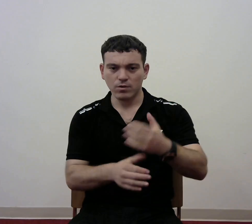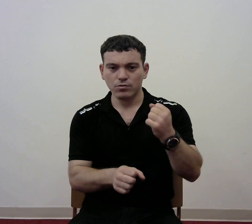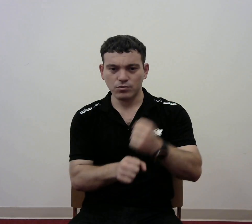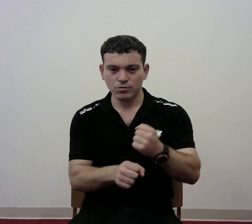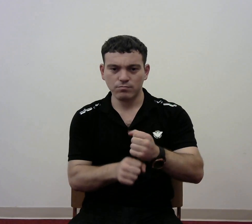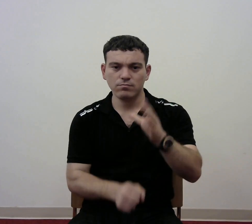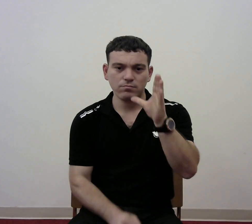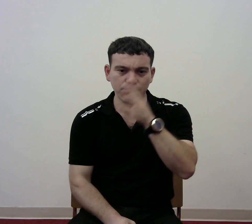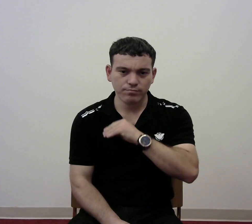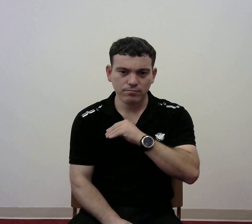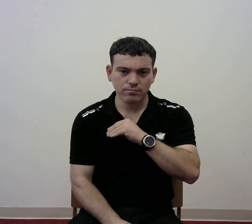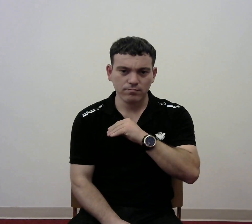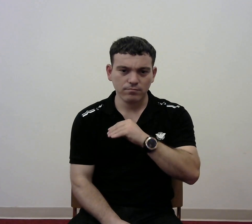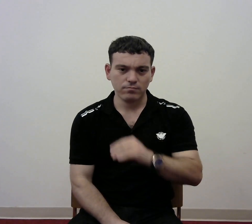edə bilmək